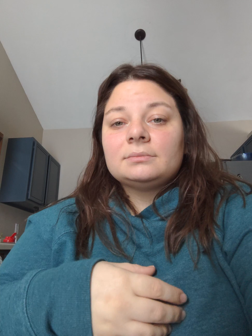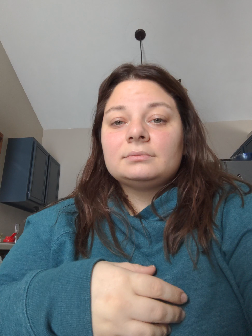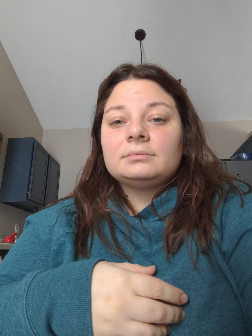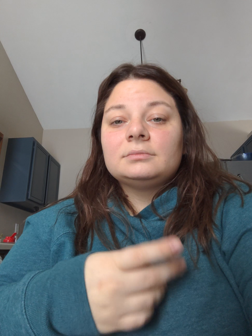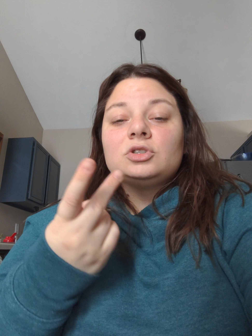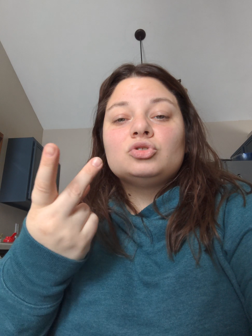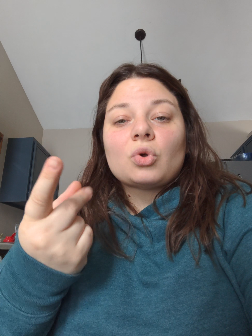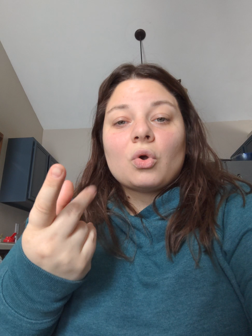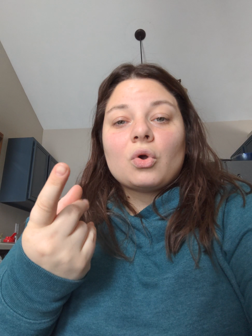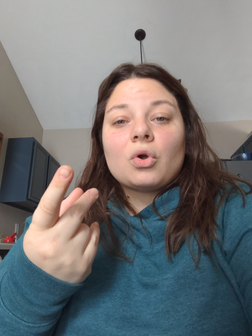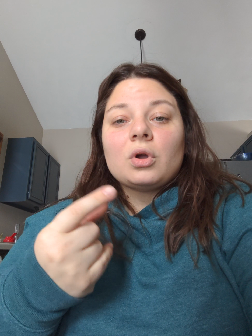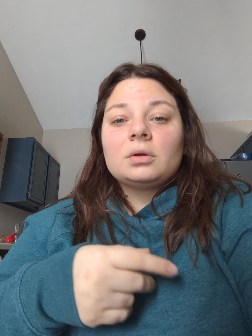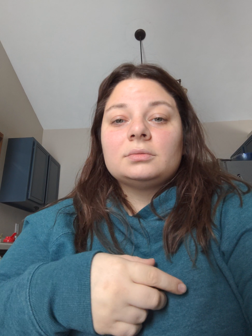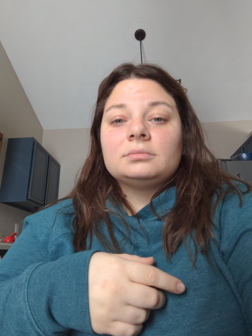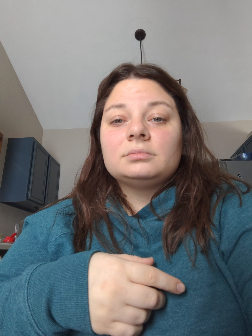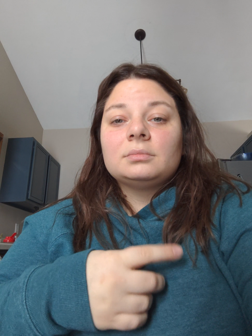dog